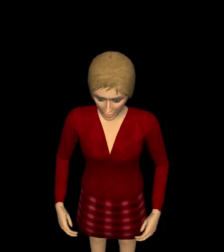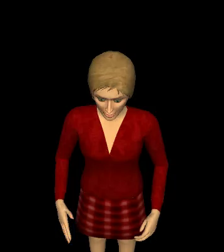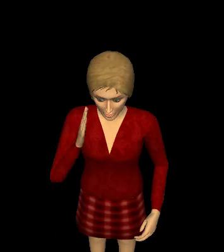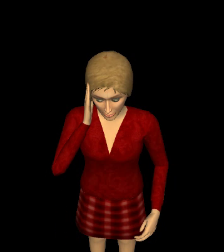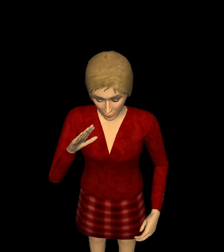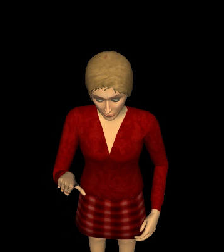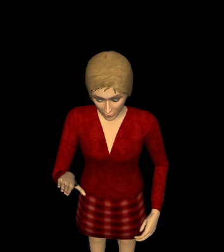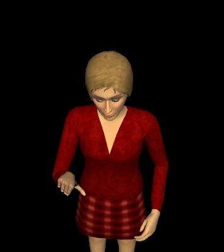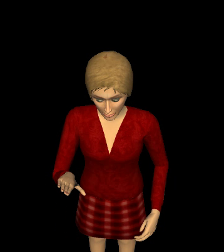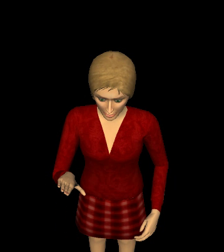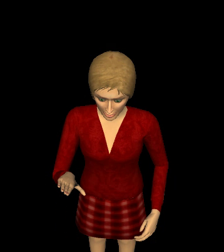لا أعلم